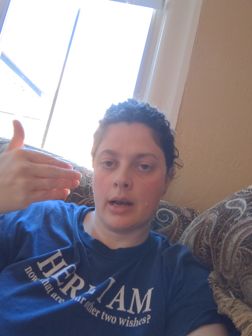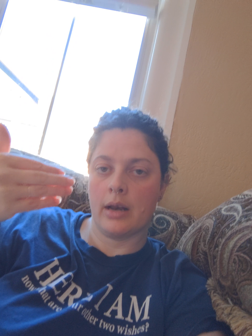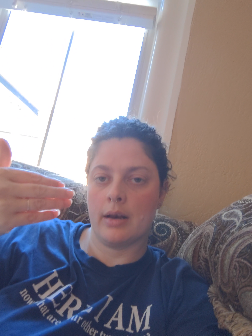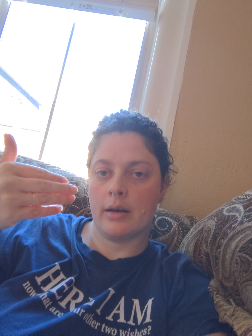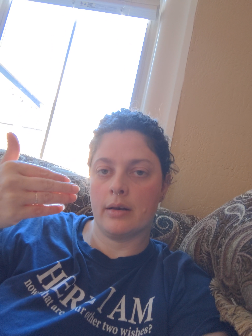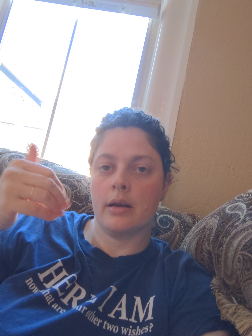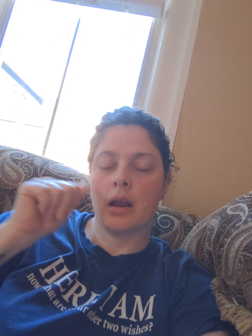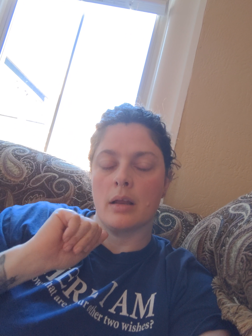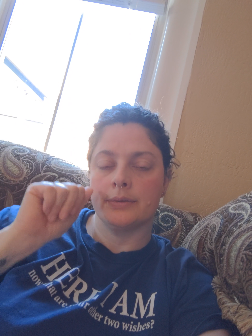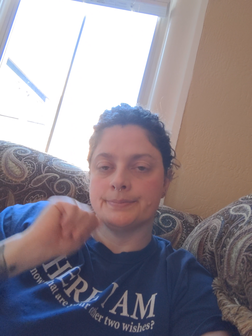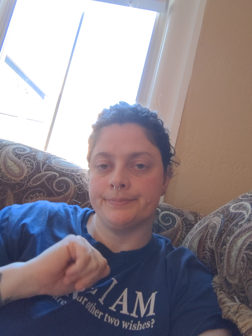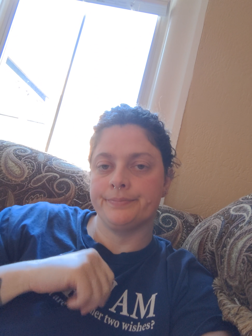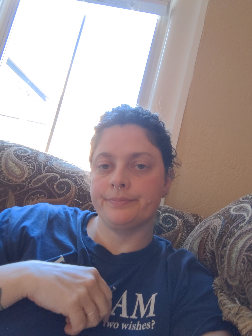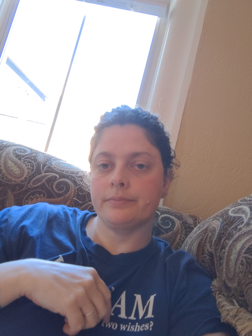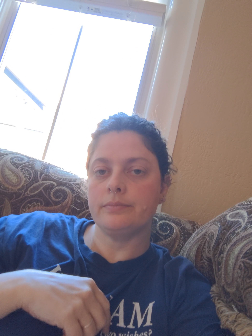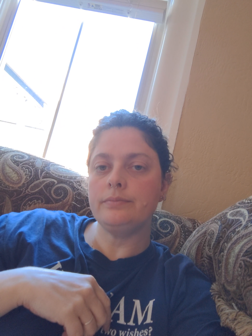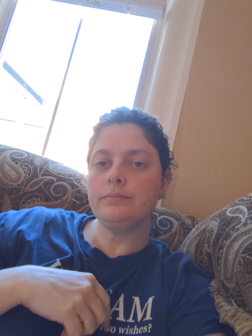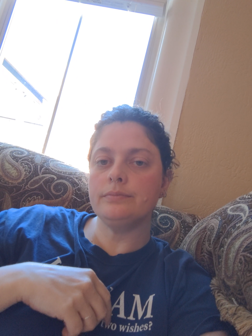aunt